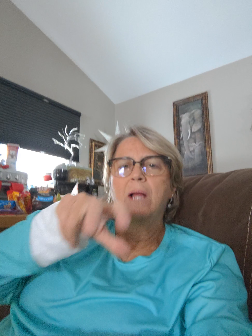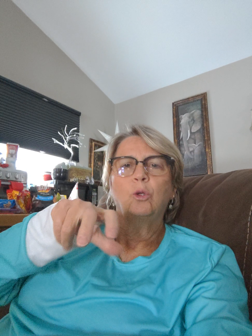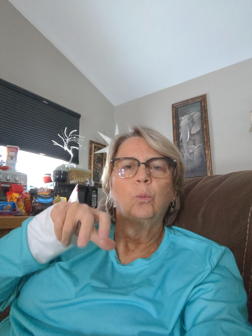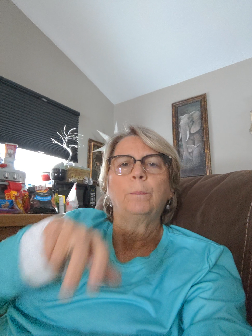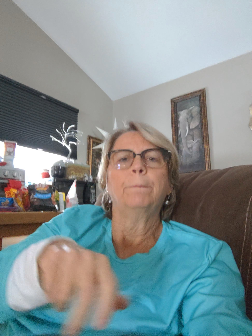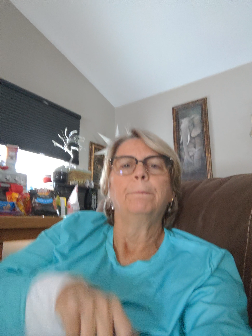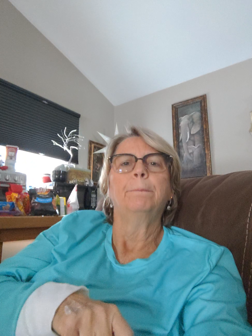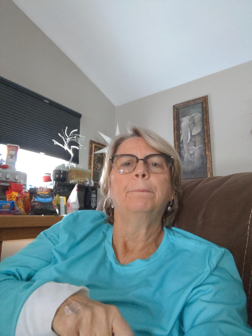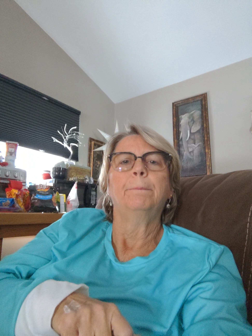vacuum